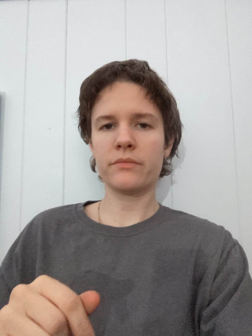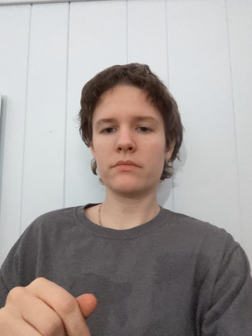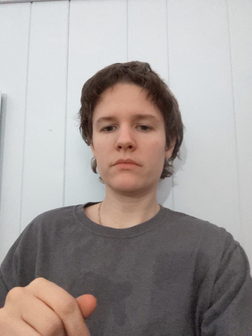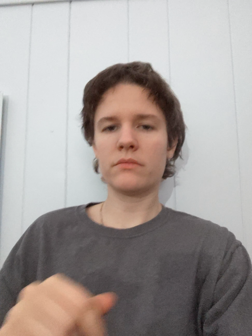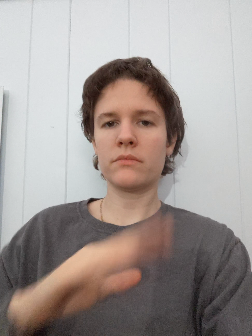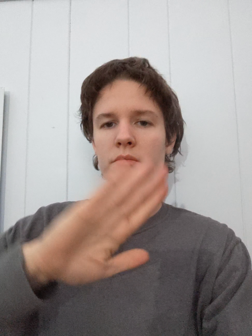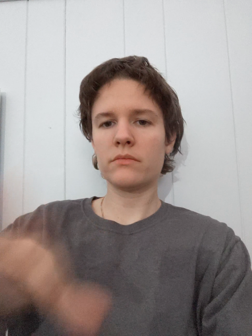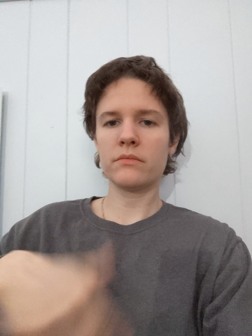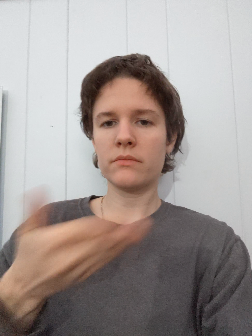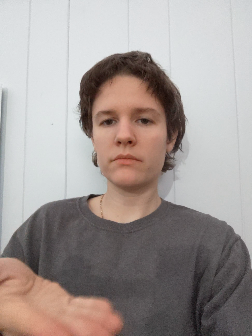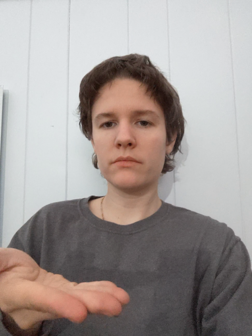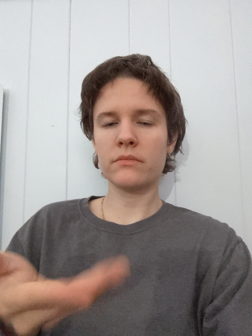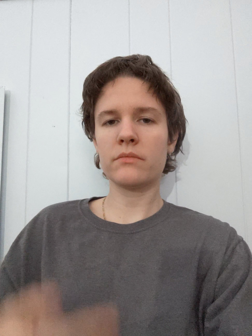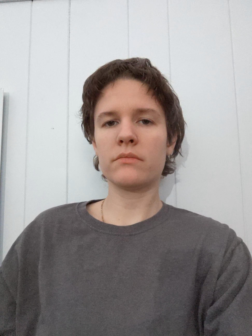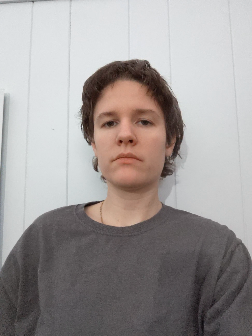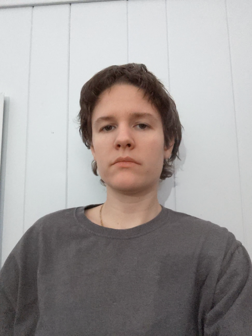all